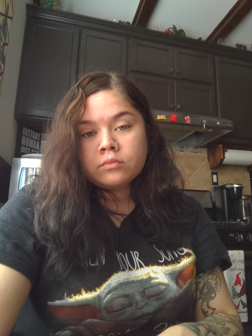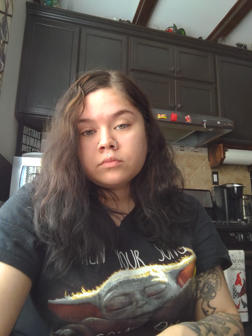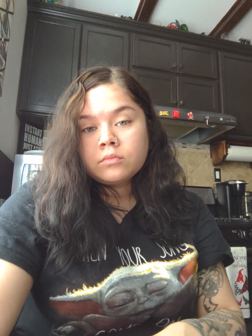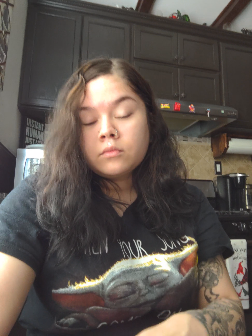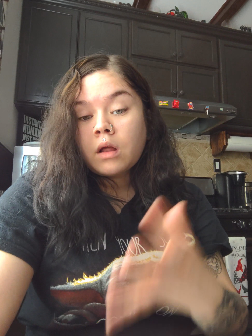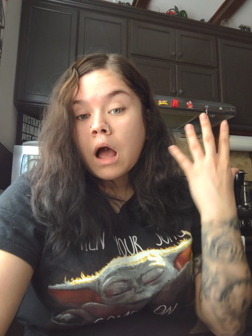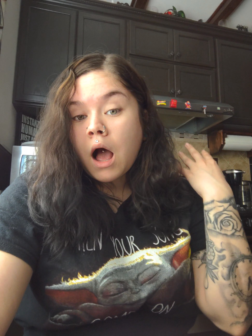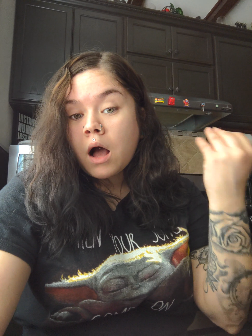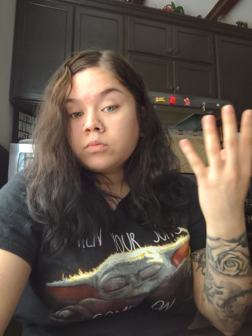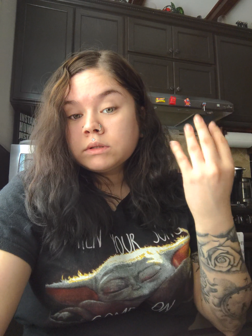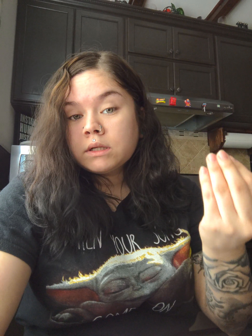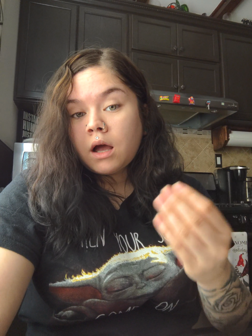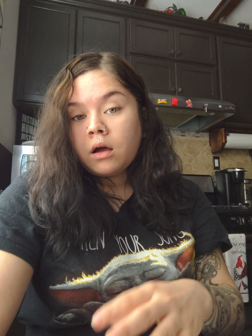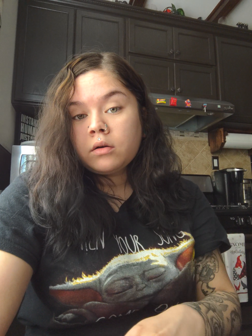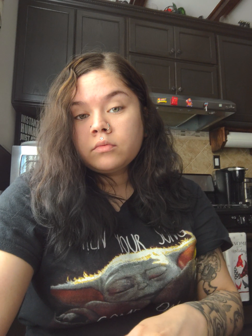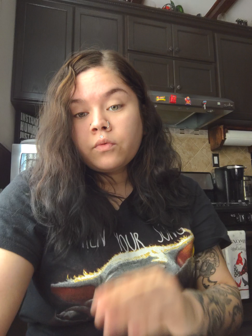outside